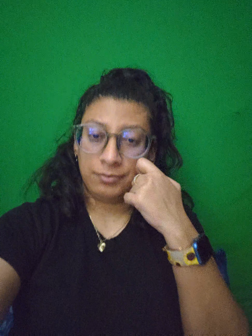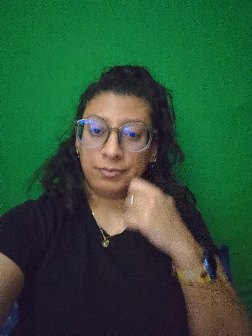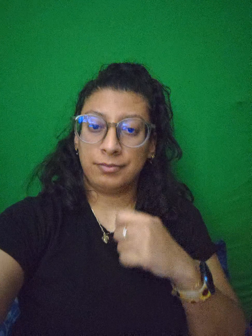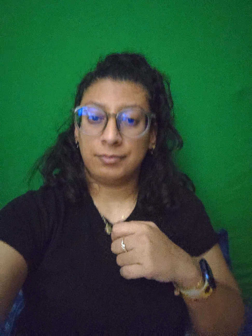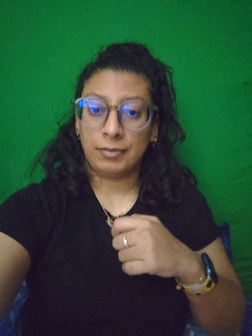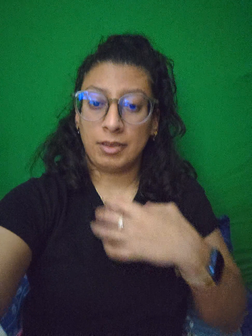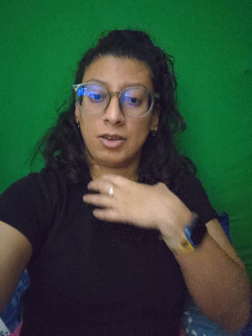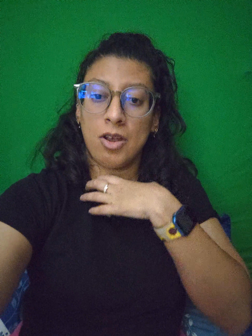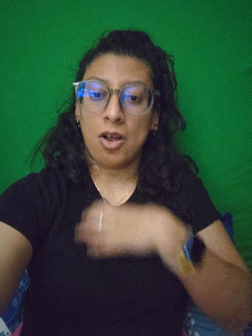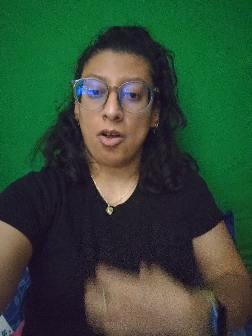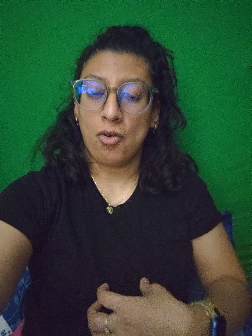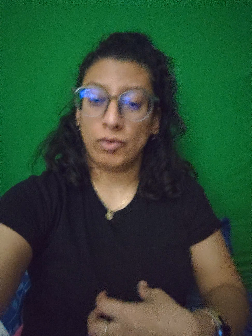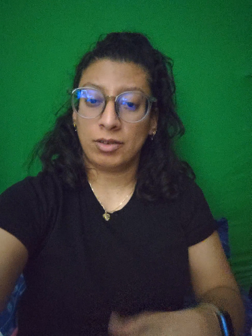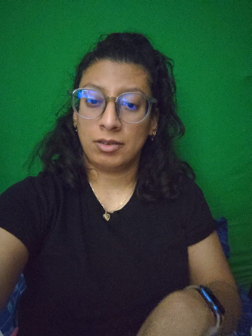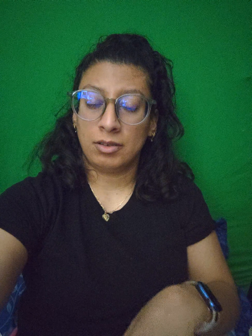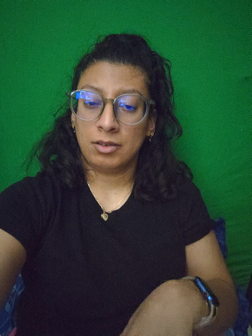hungry